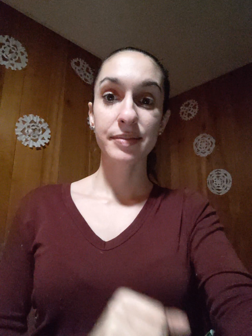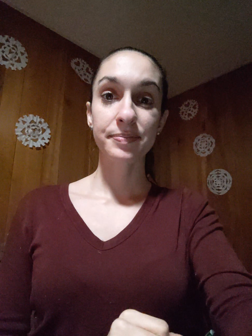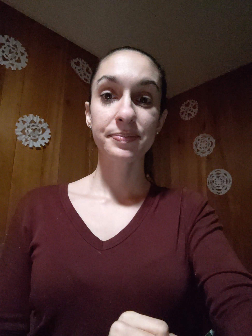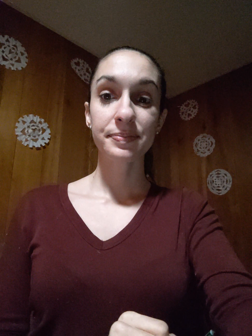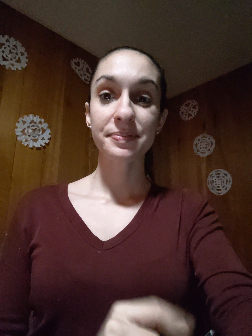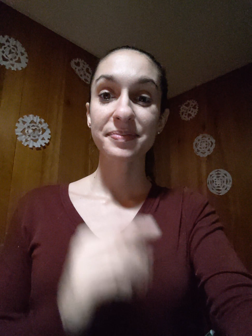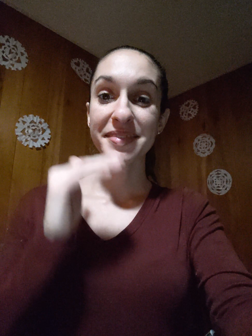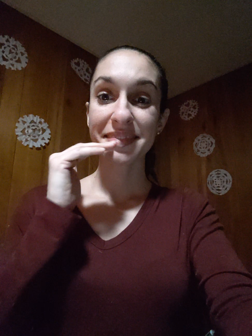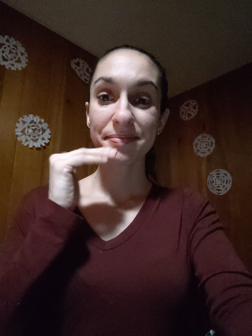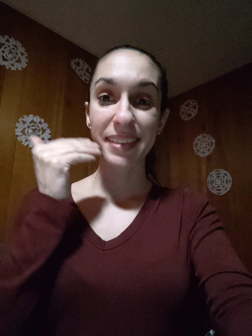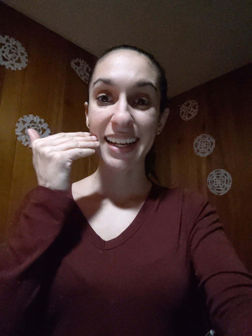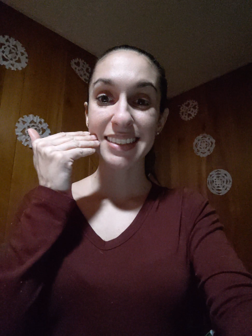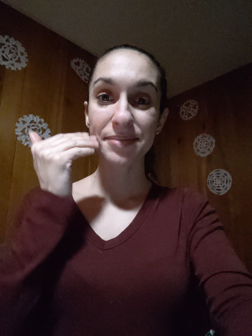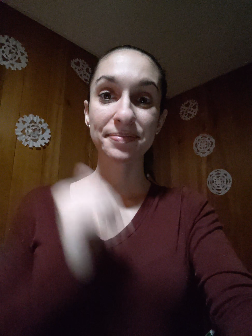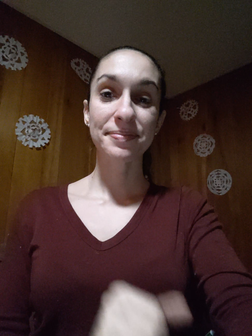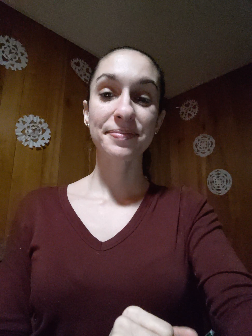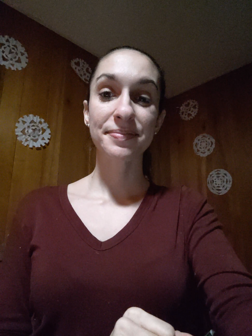smile